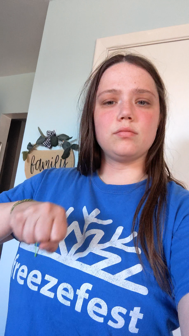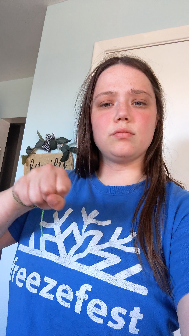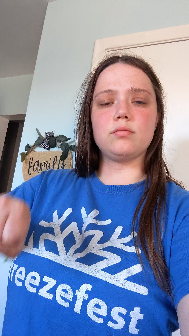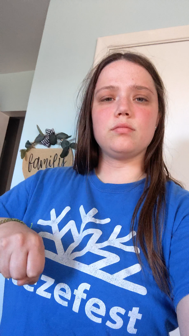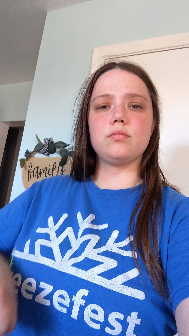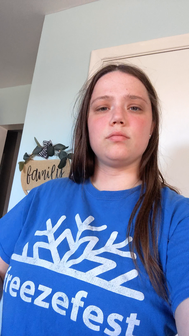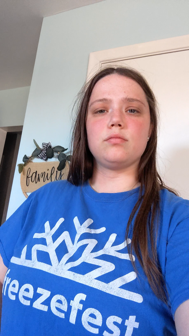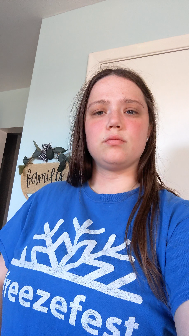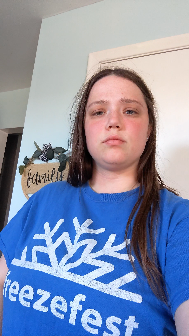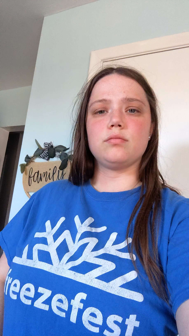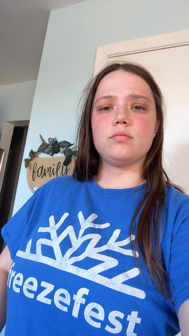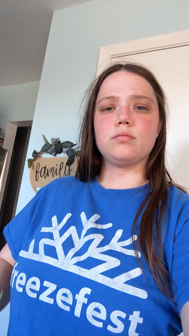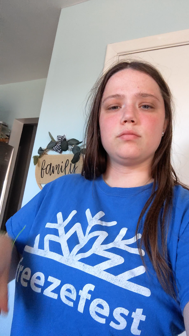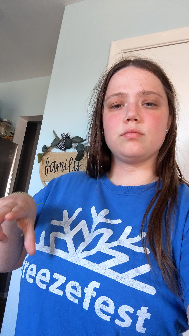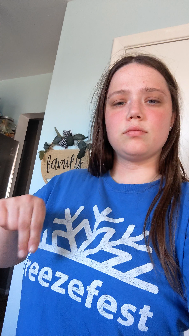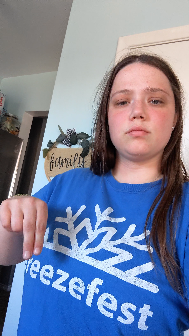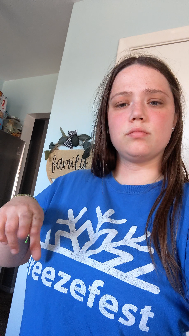diaper